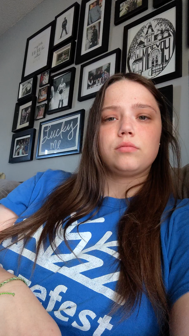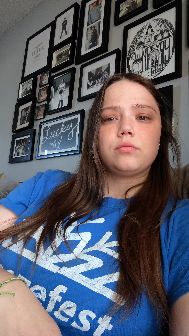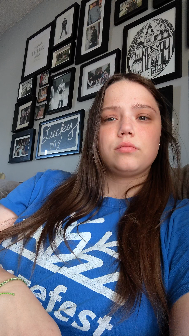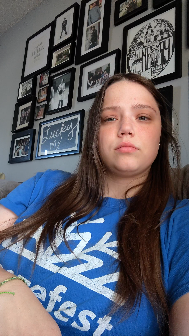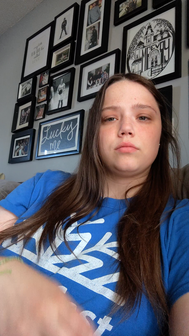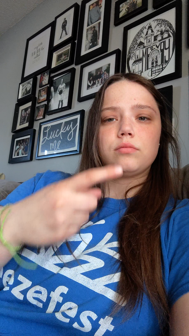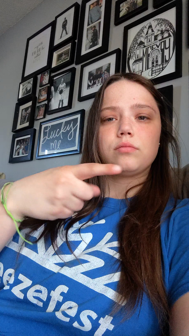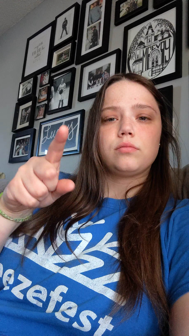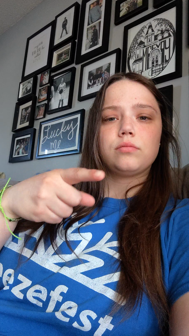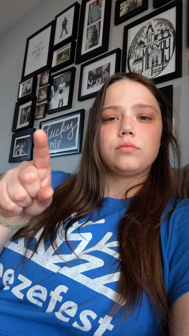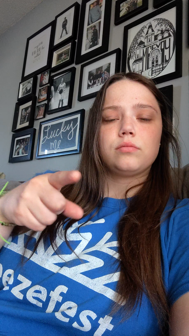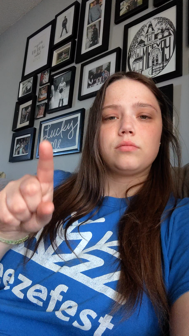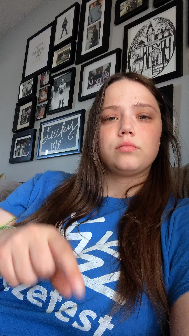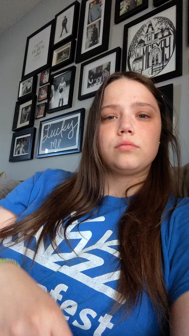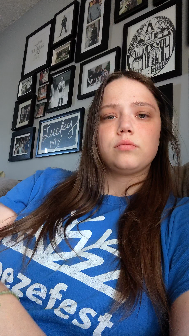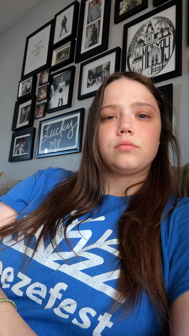knife